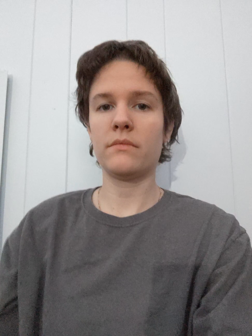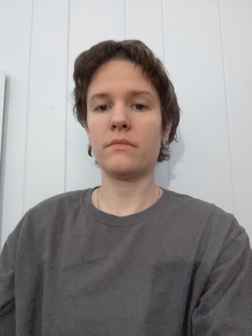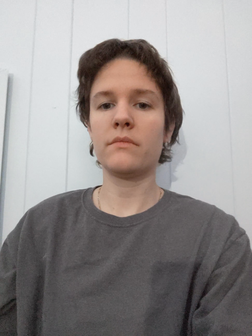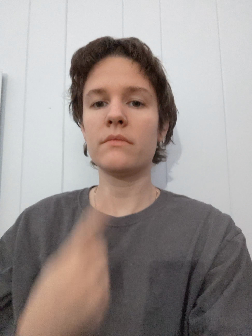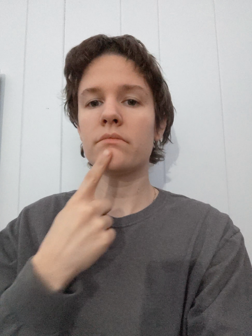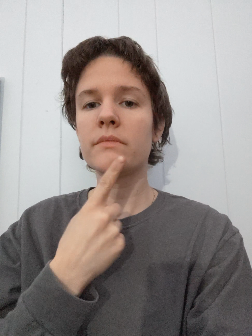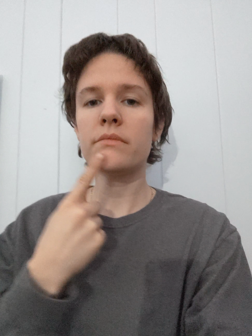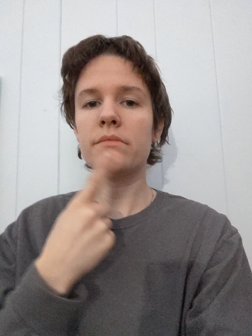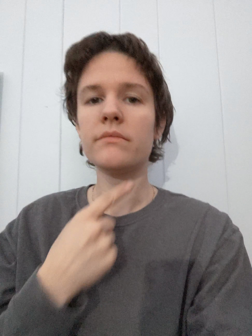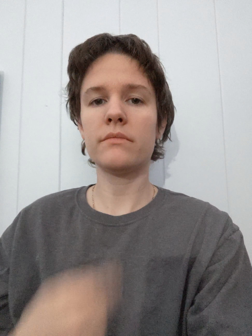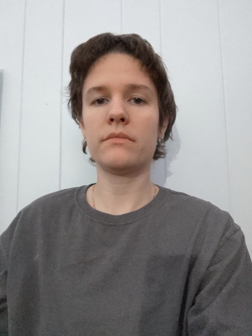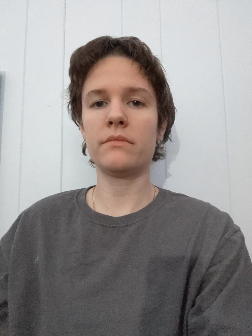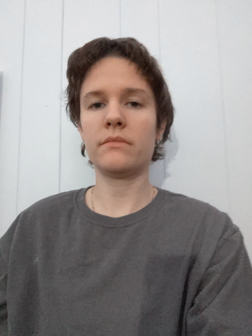chin